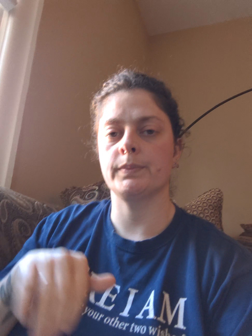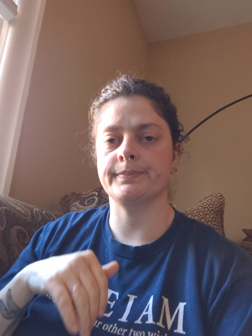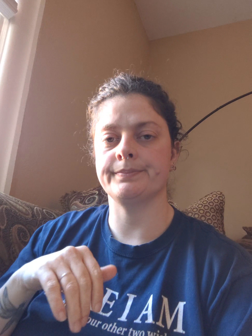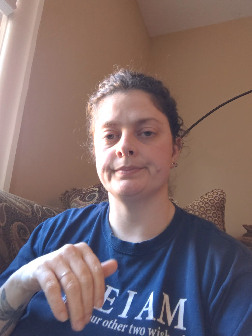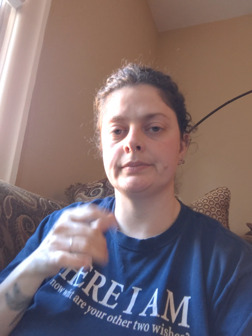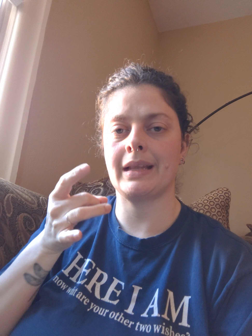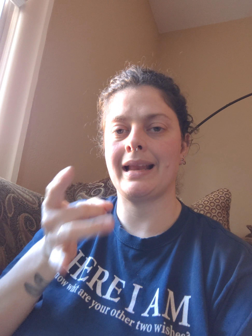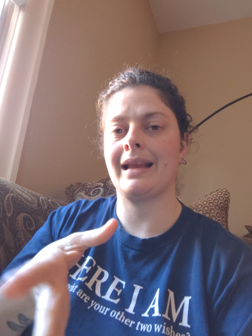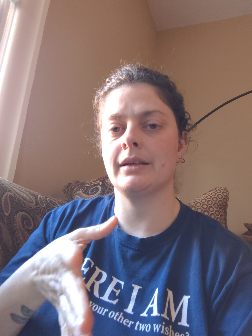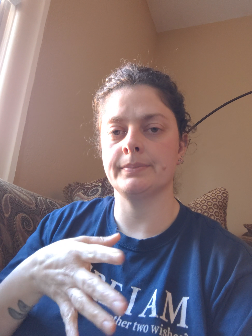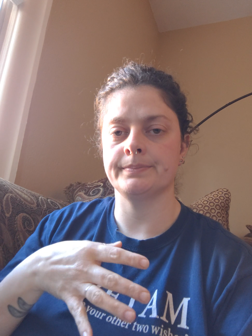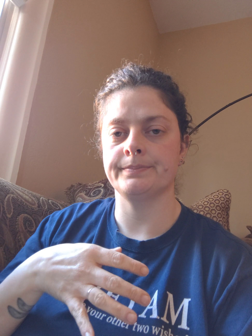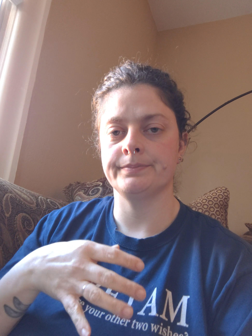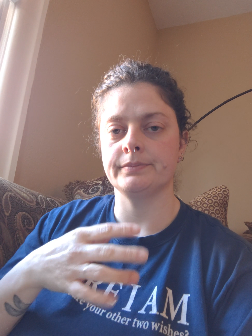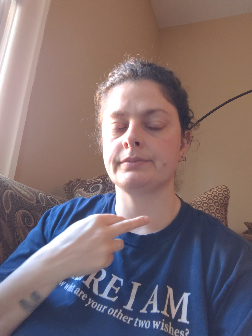hate